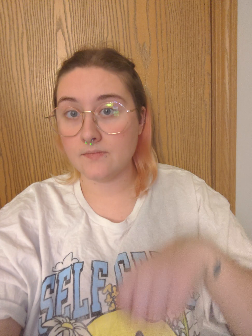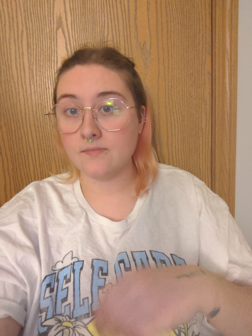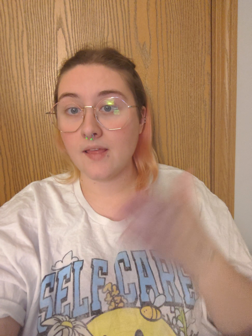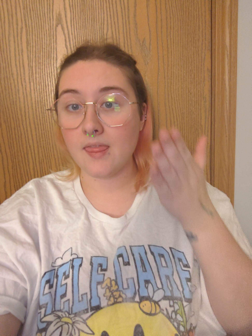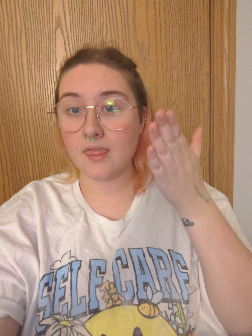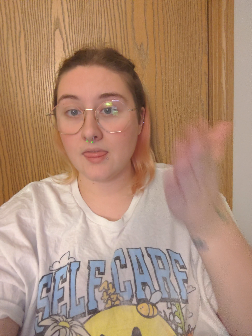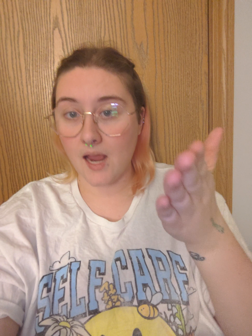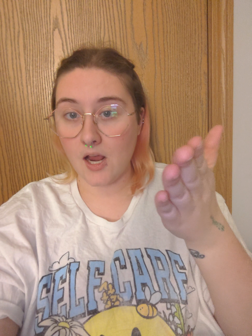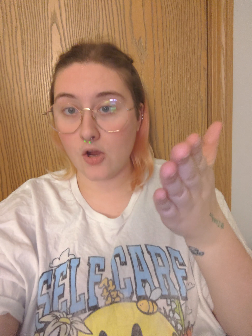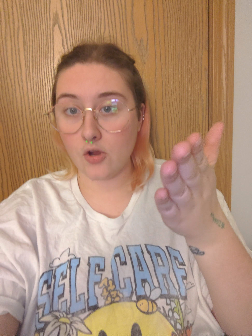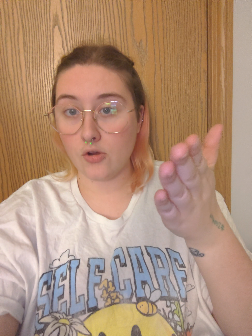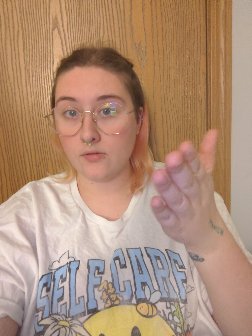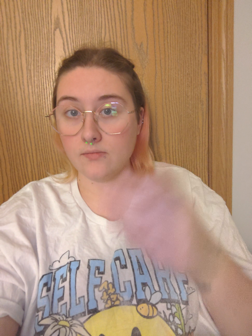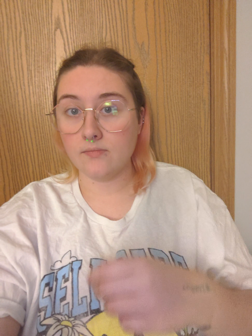there